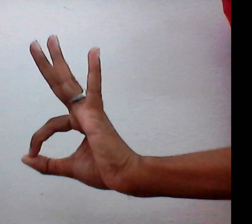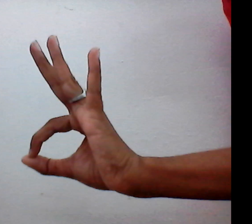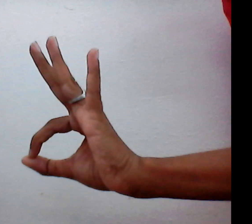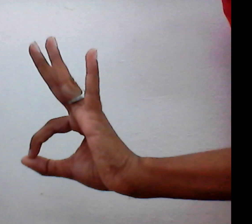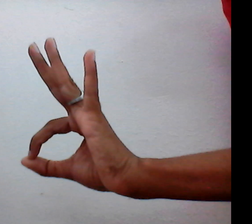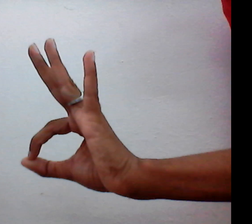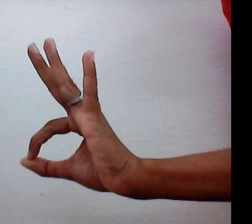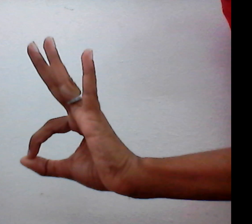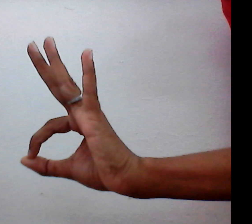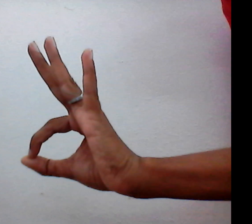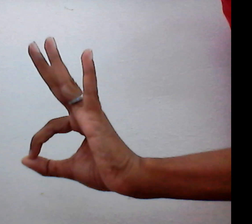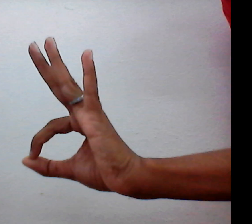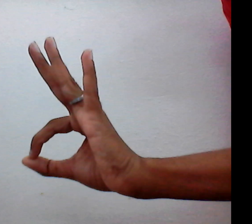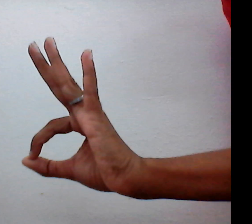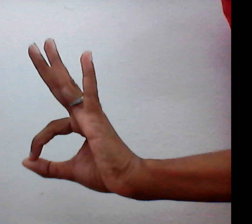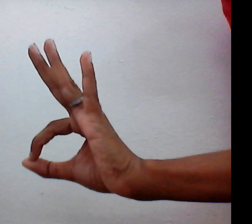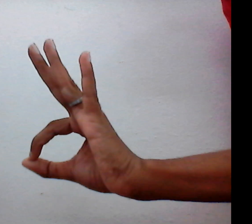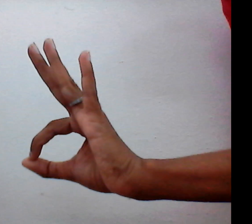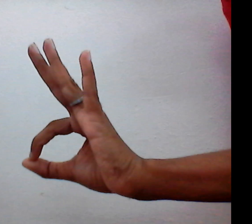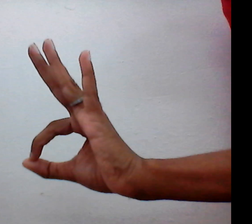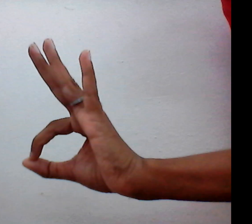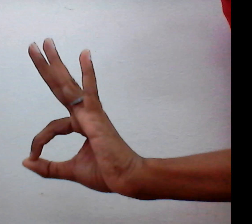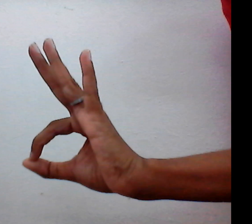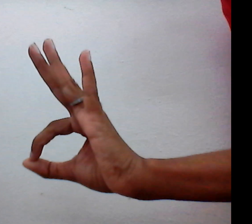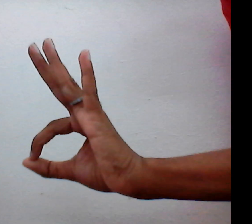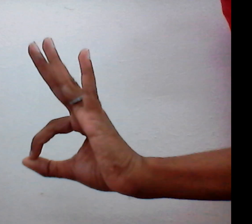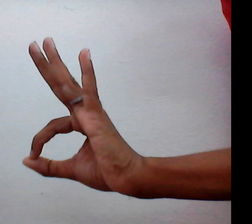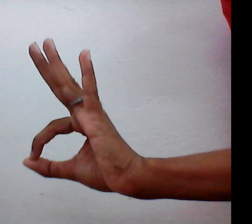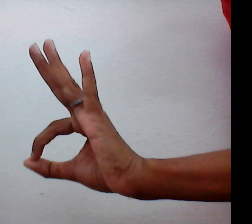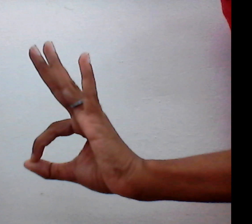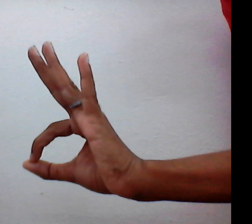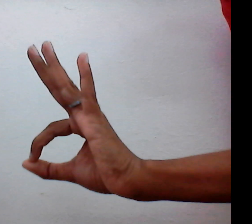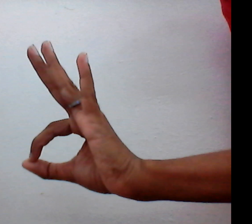ഒ